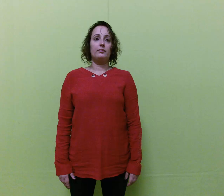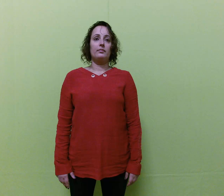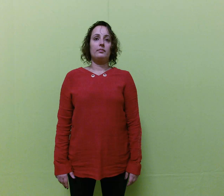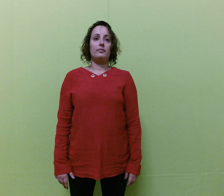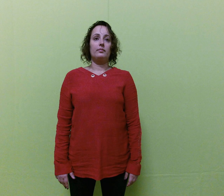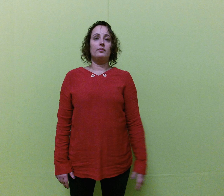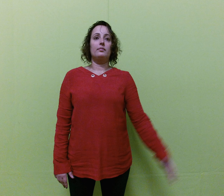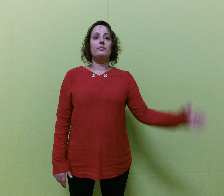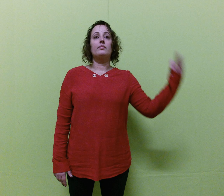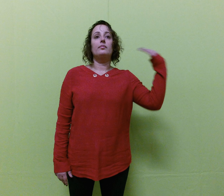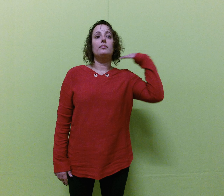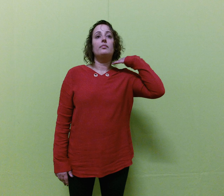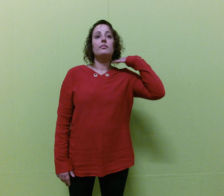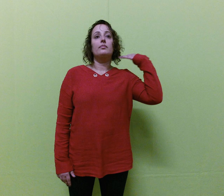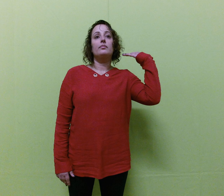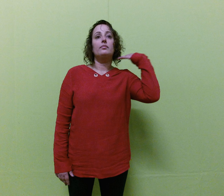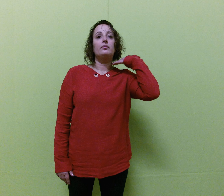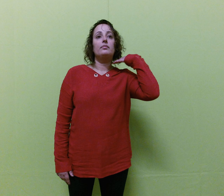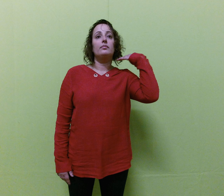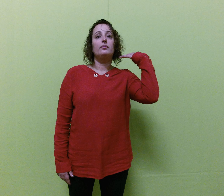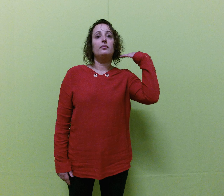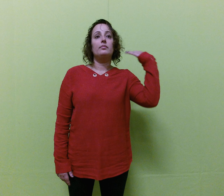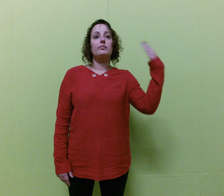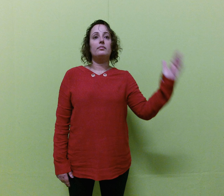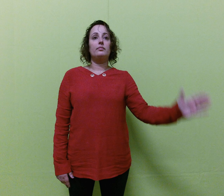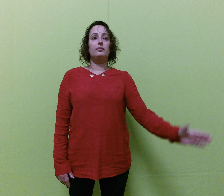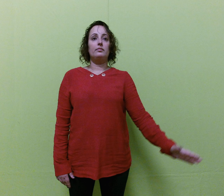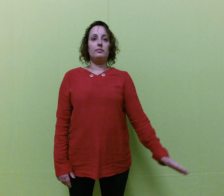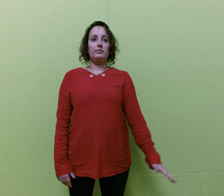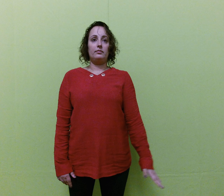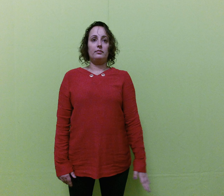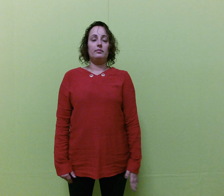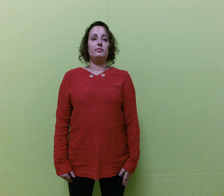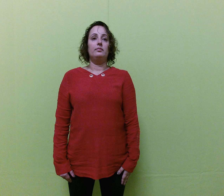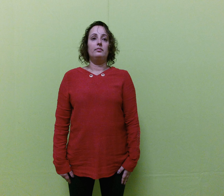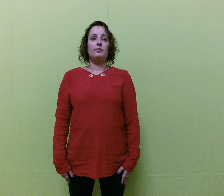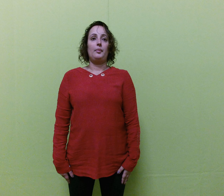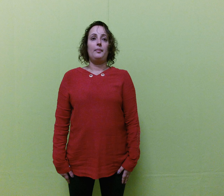banco